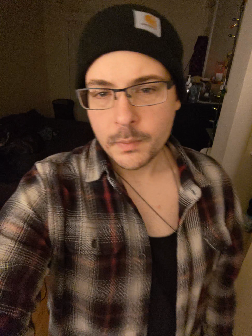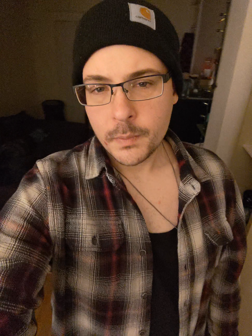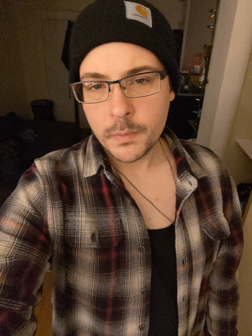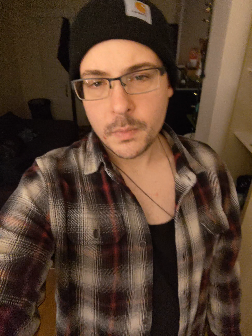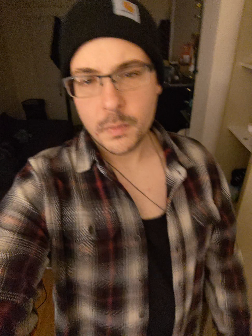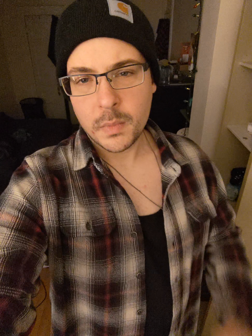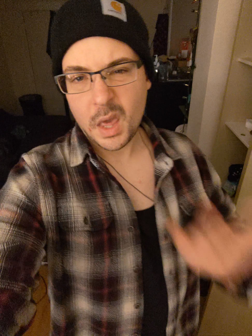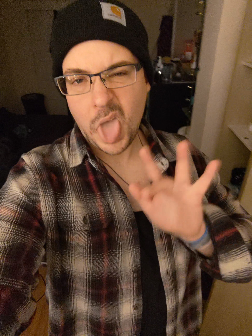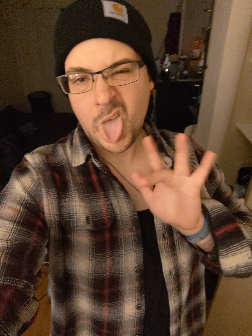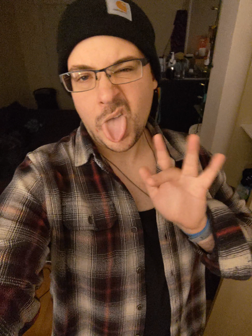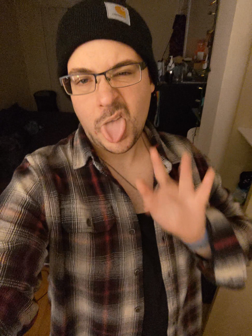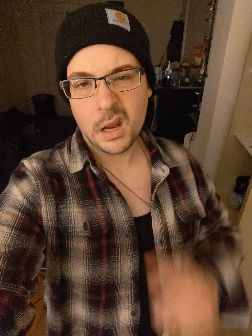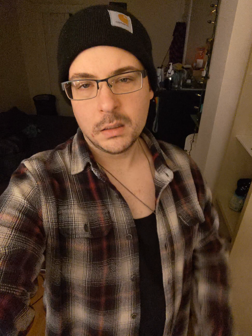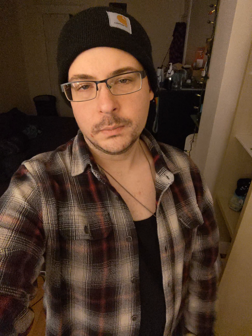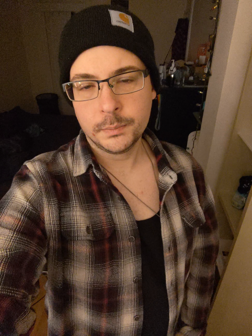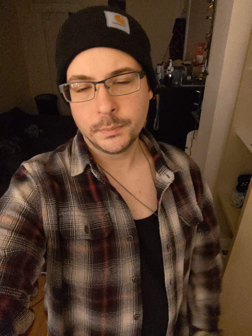yucky